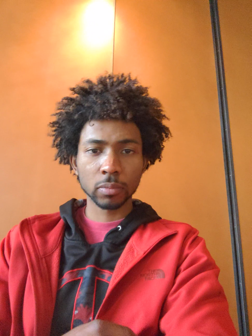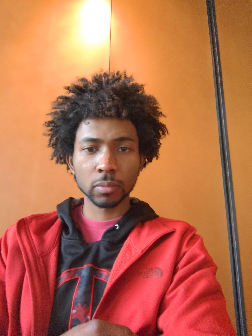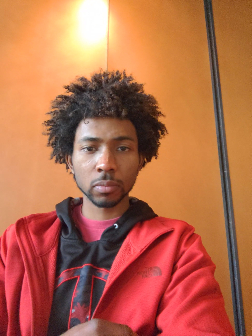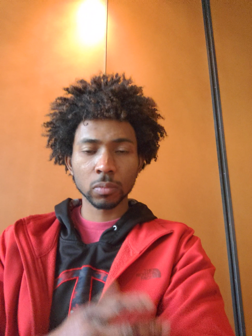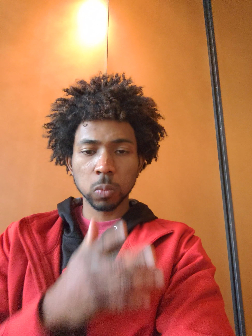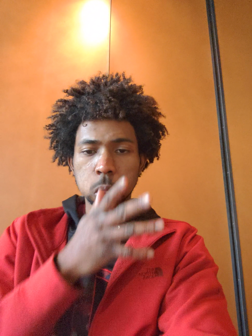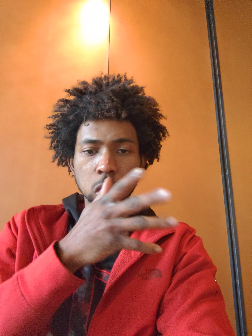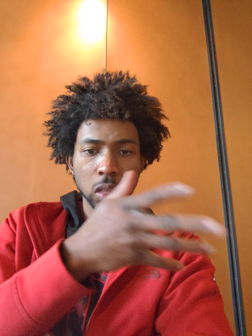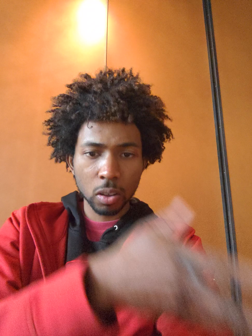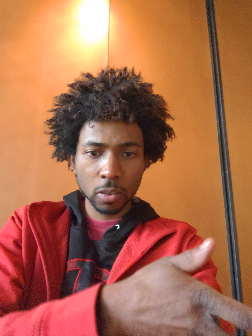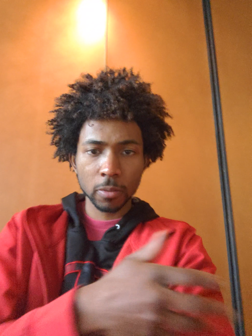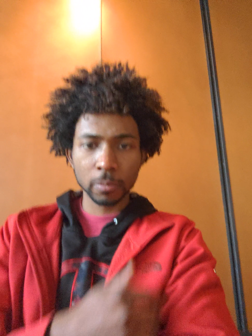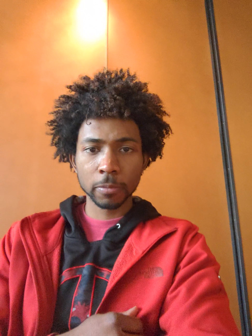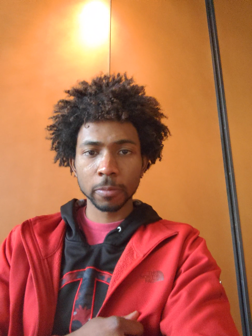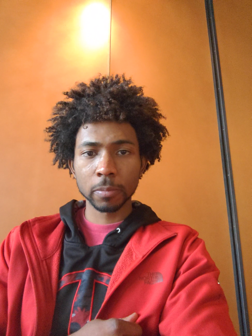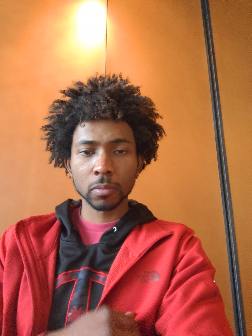yucky